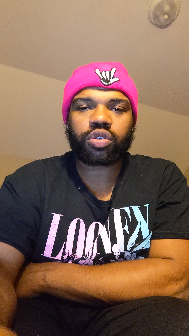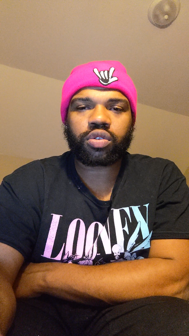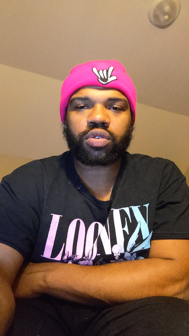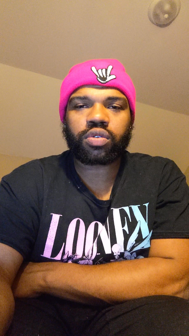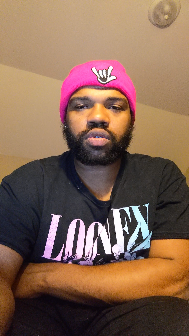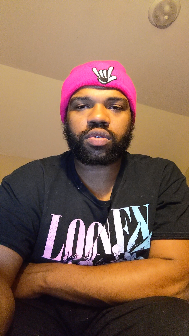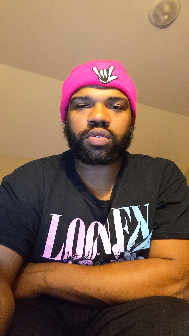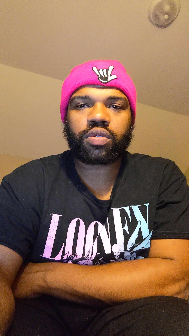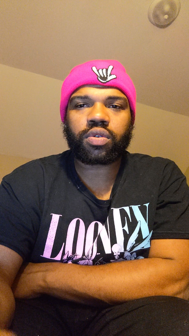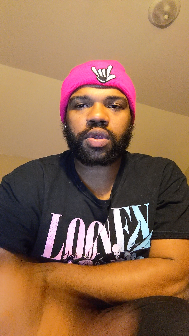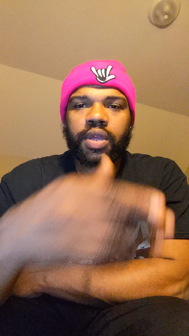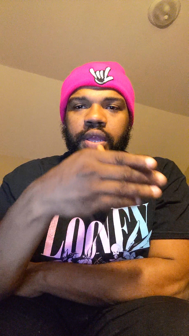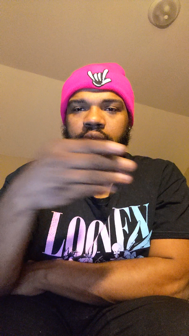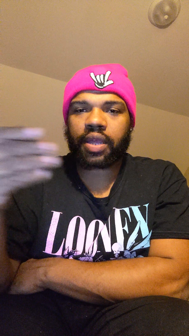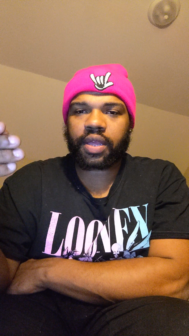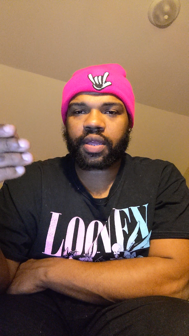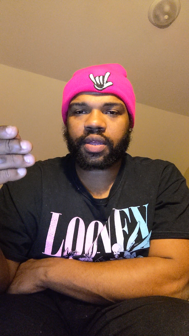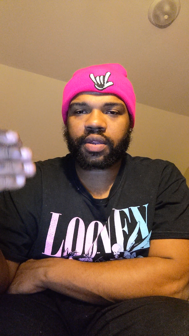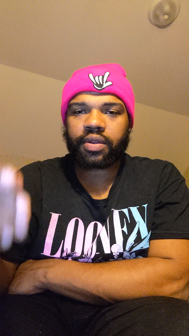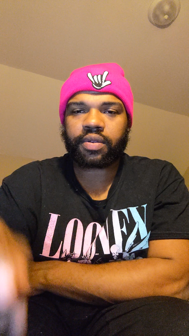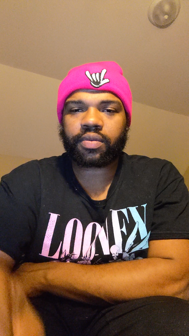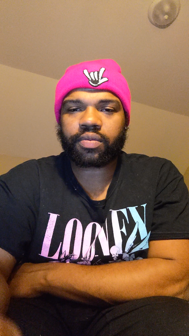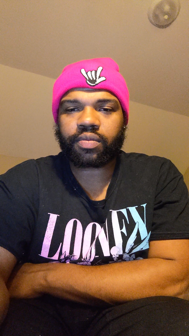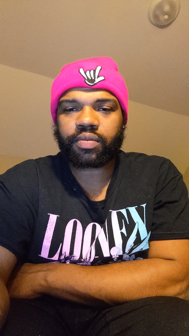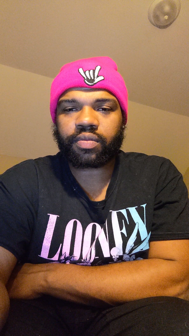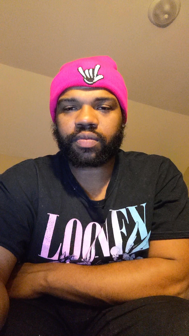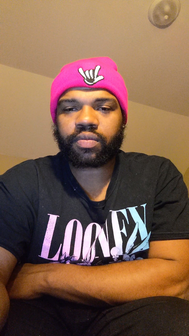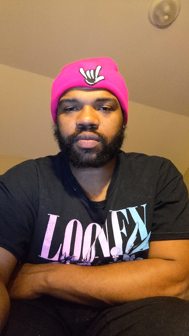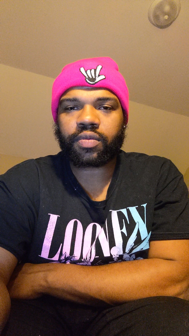and